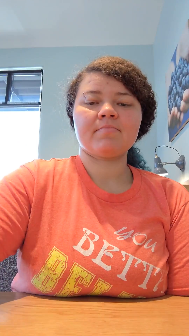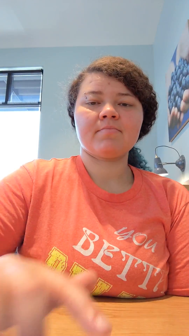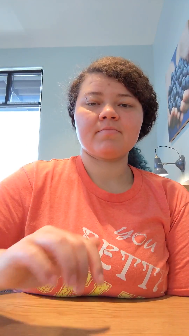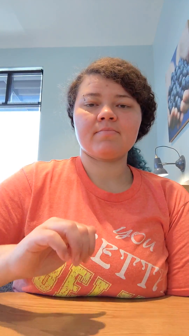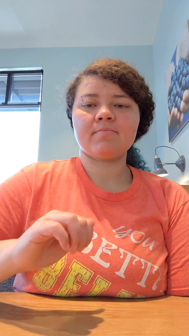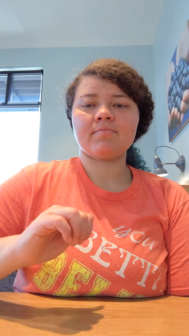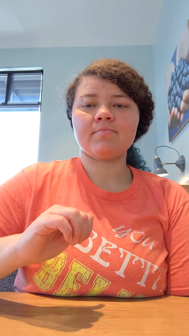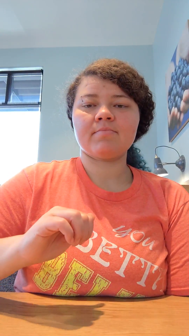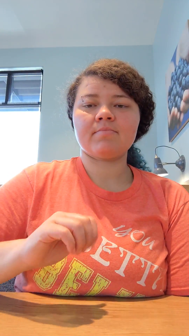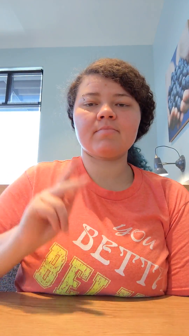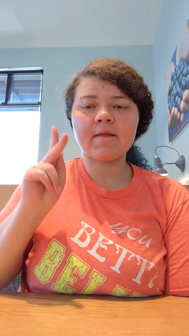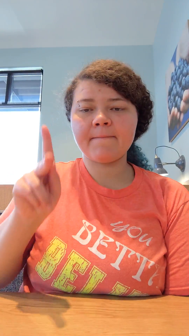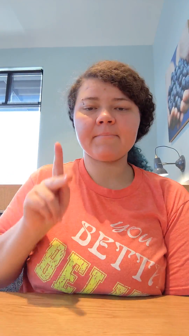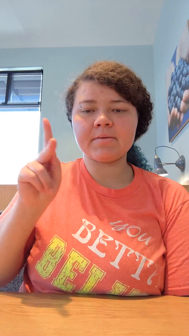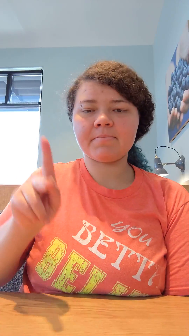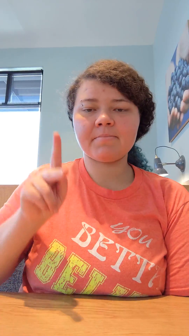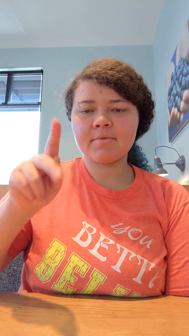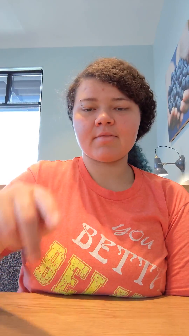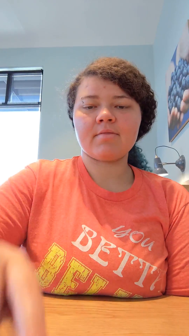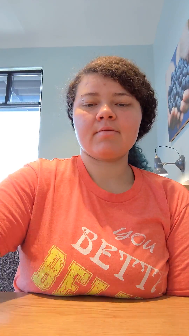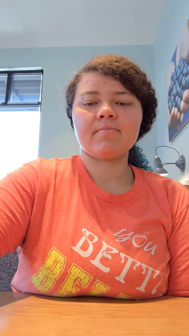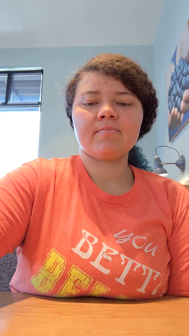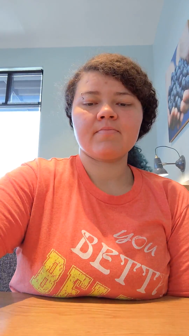people